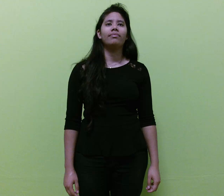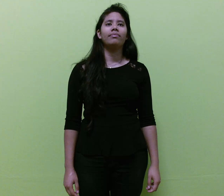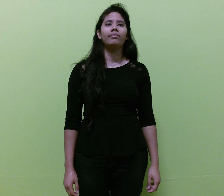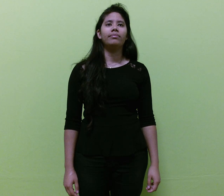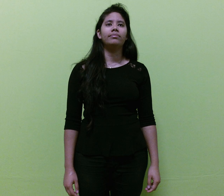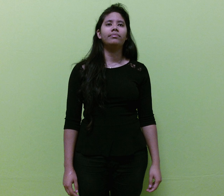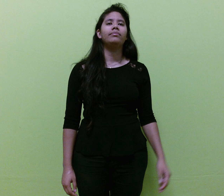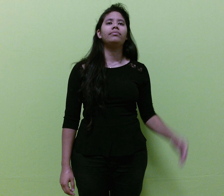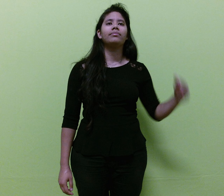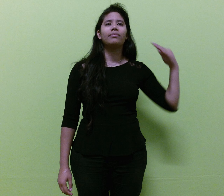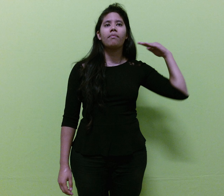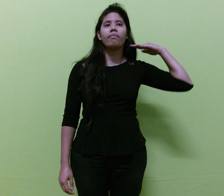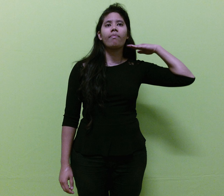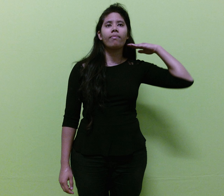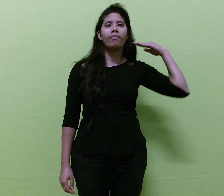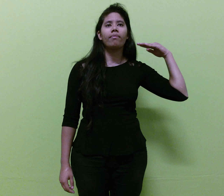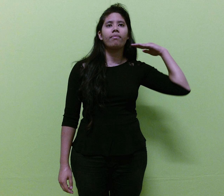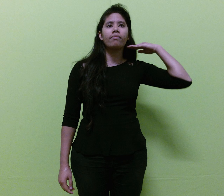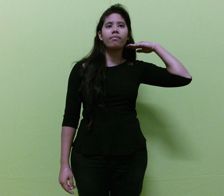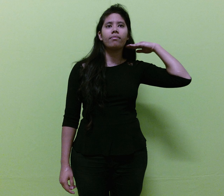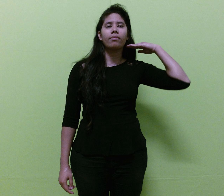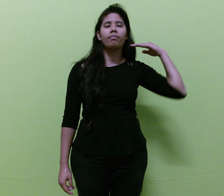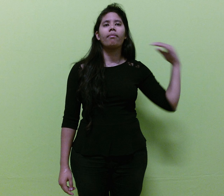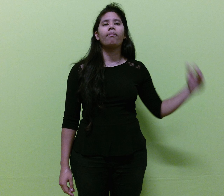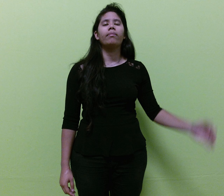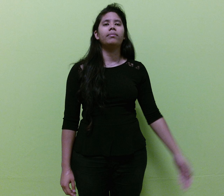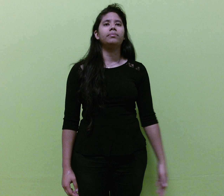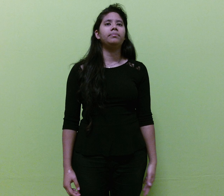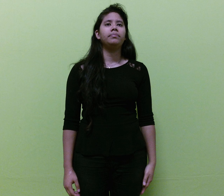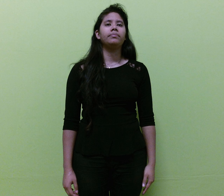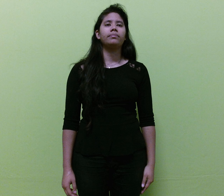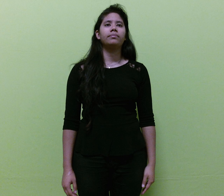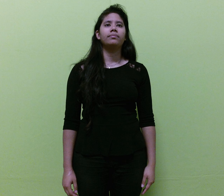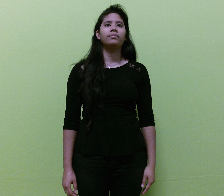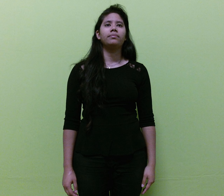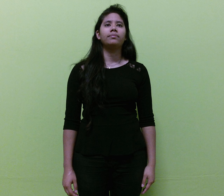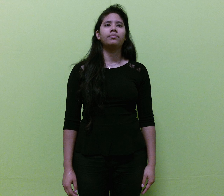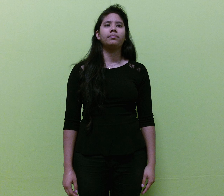banco